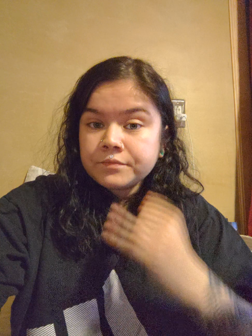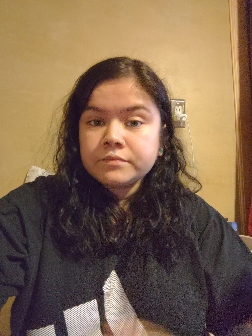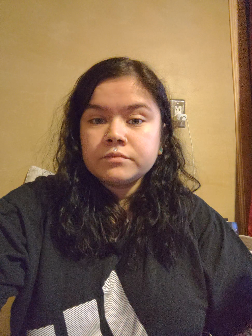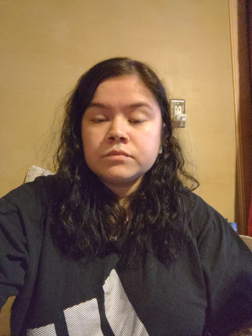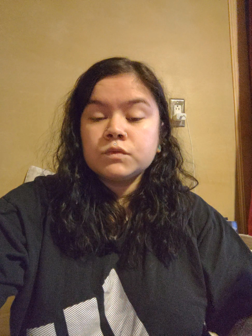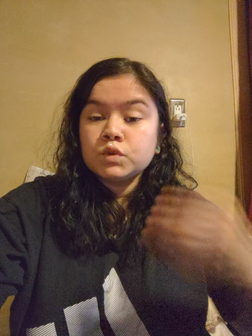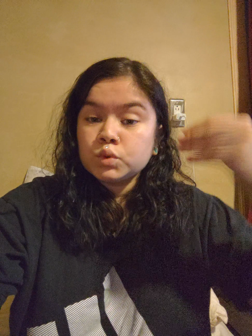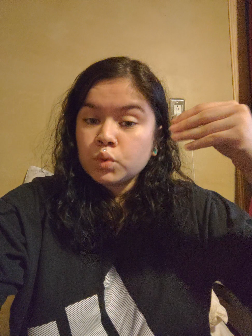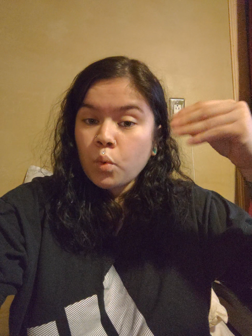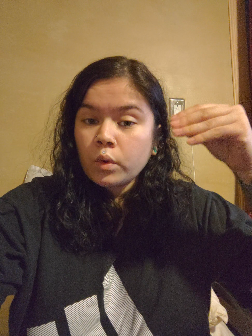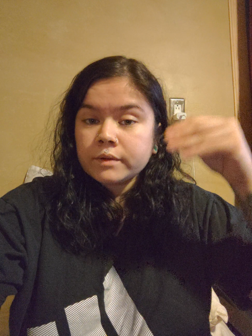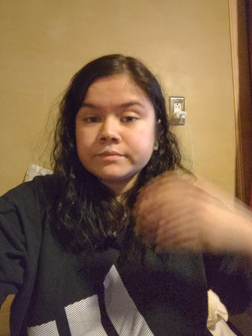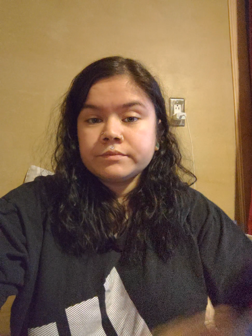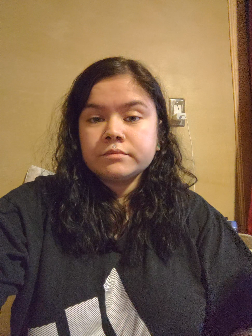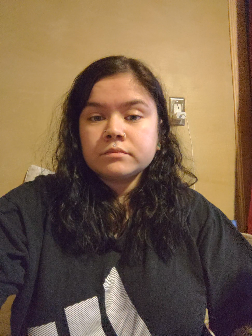store